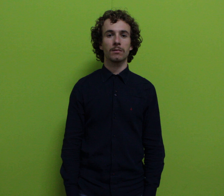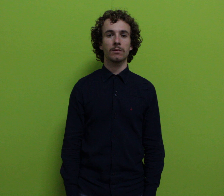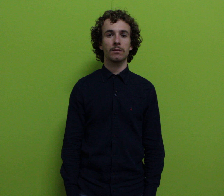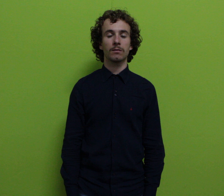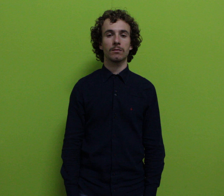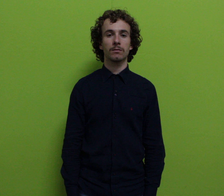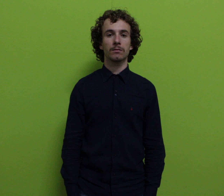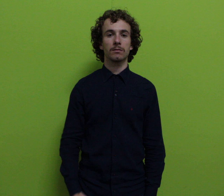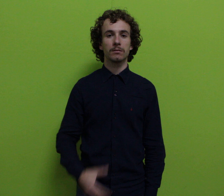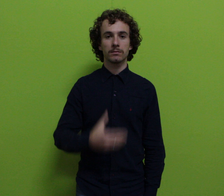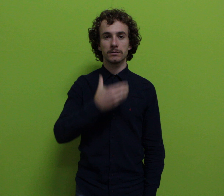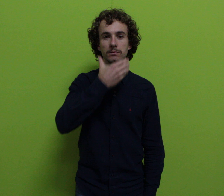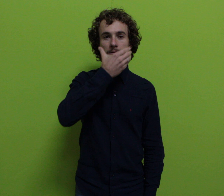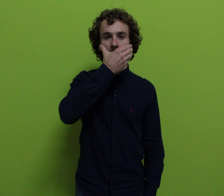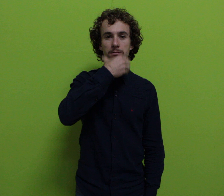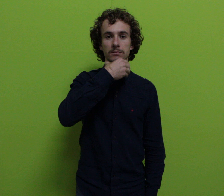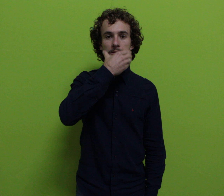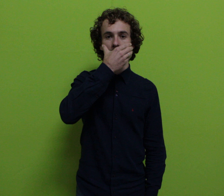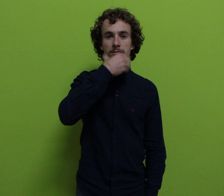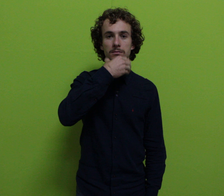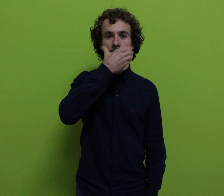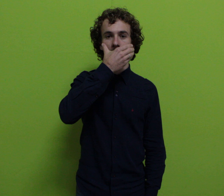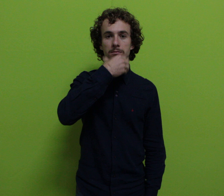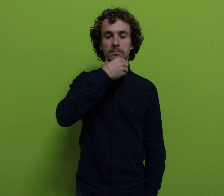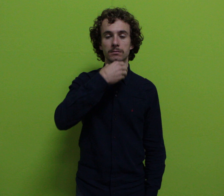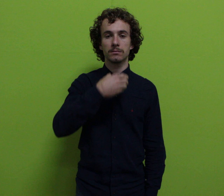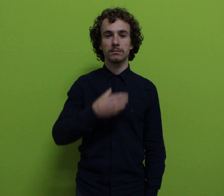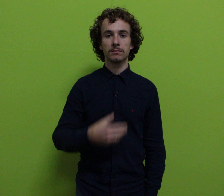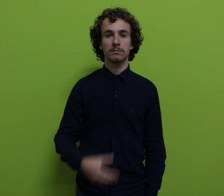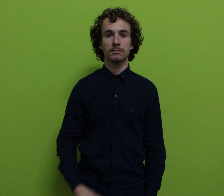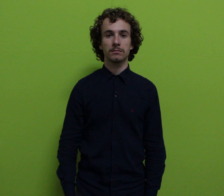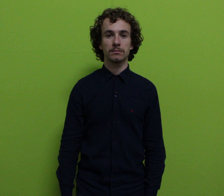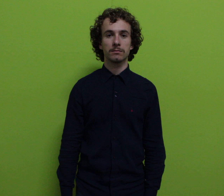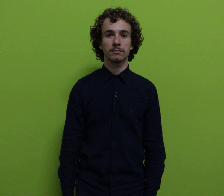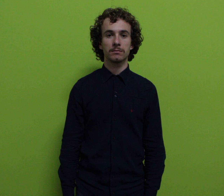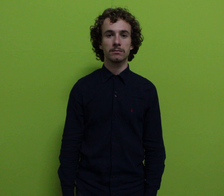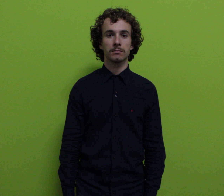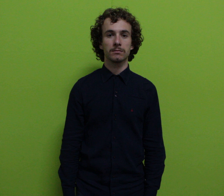maçã